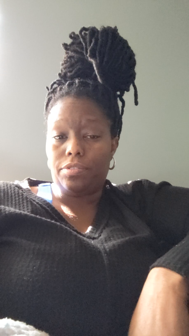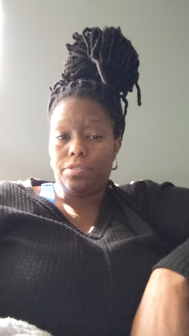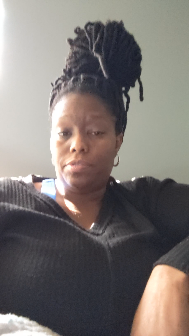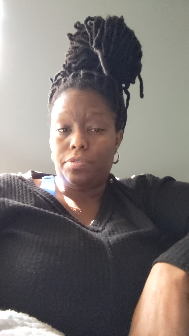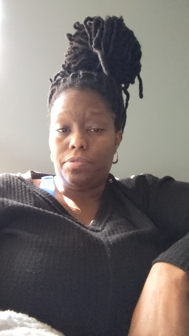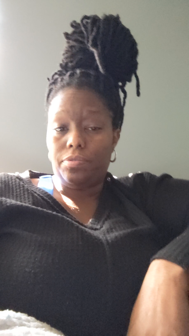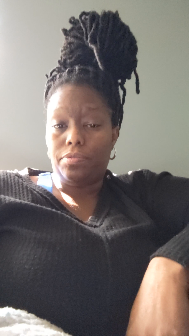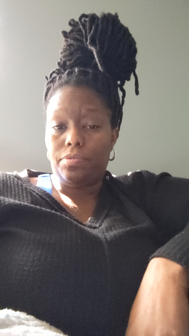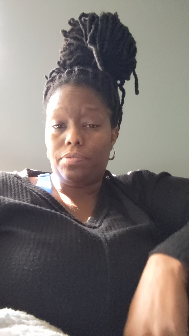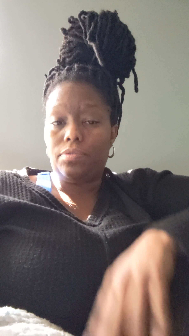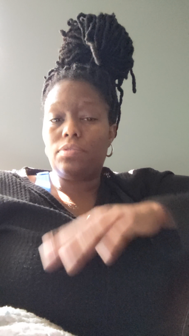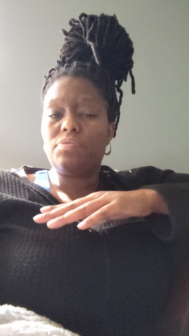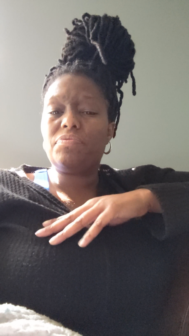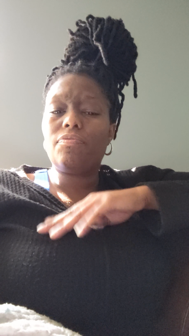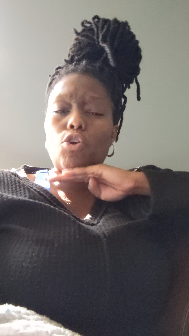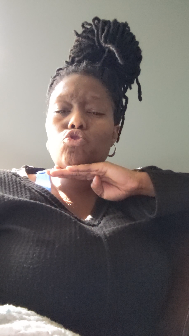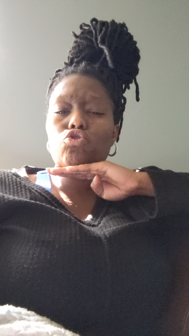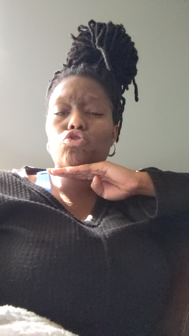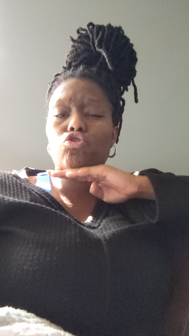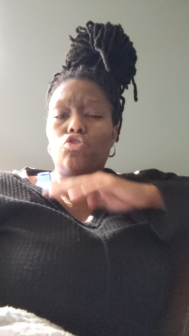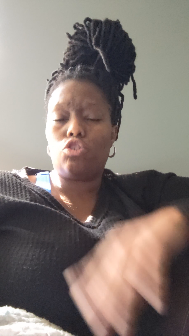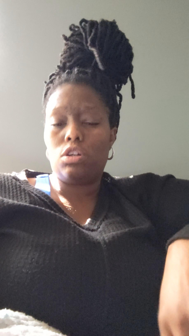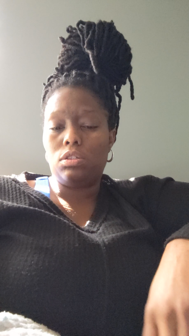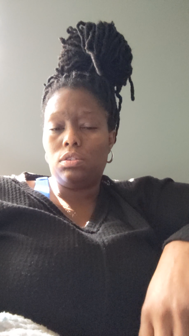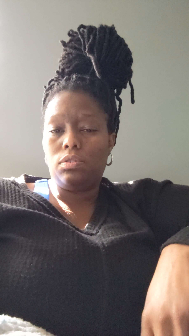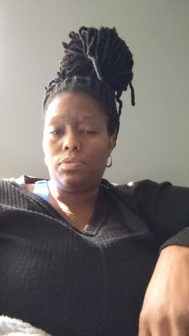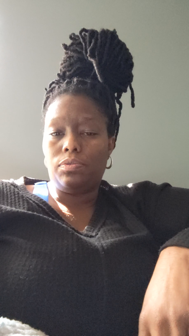full